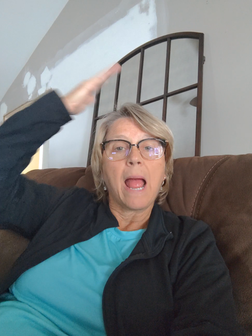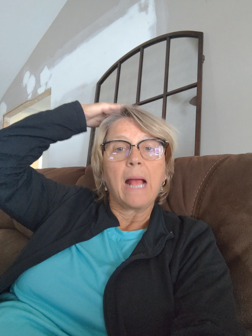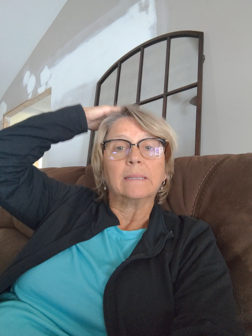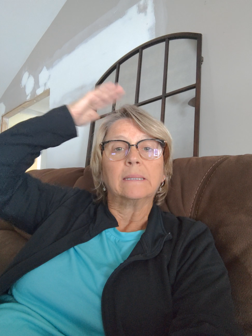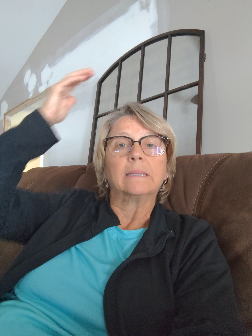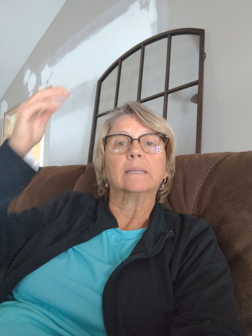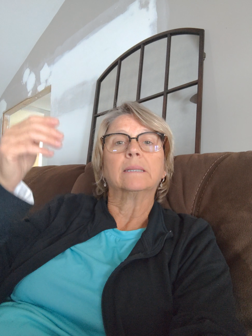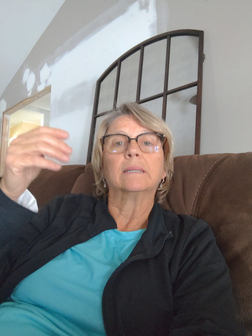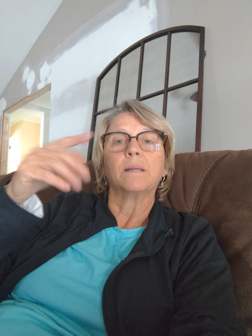hat